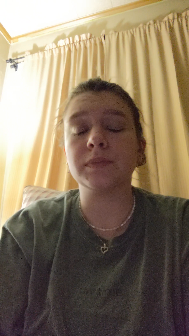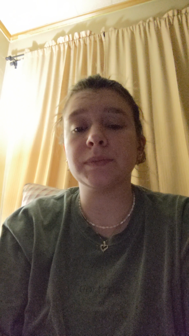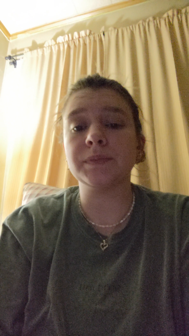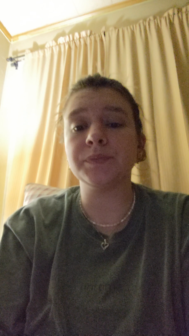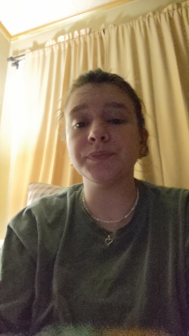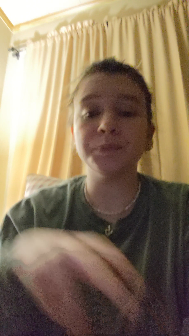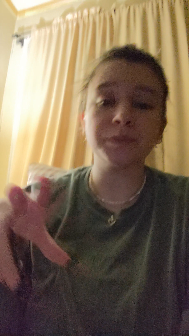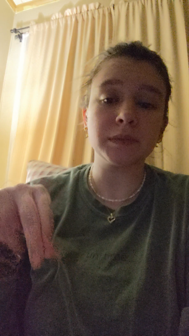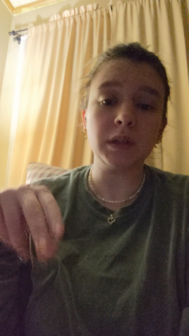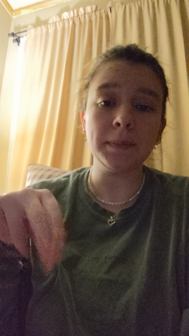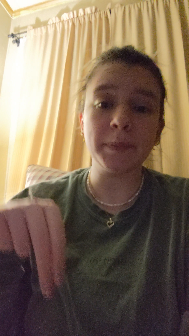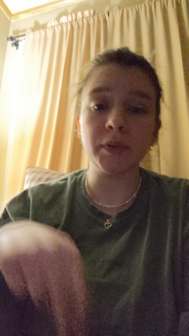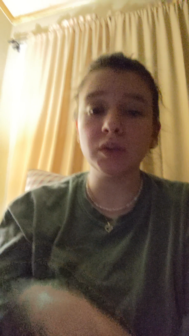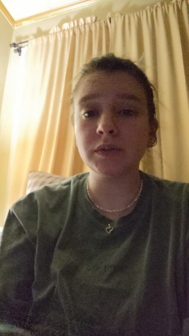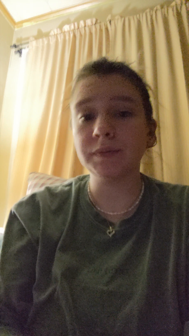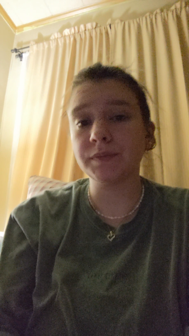diaper